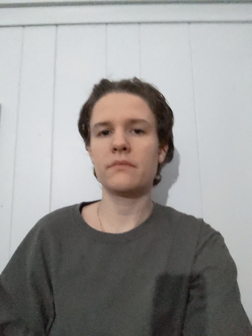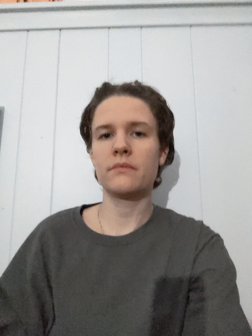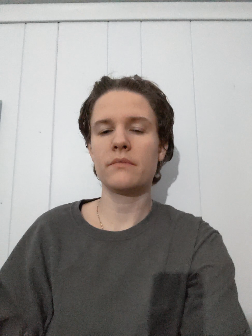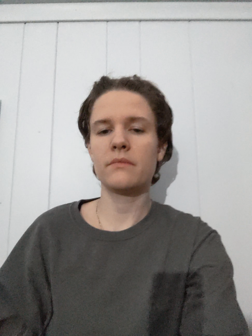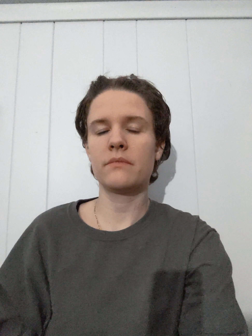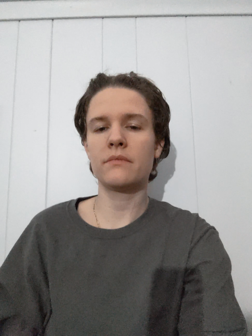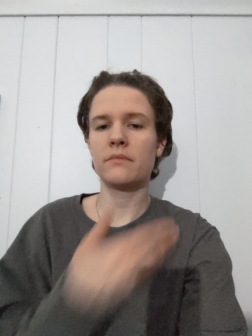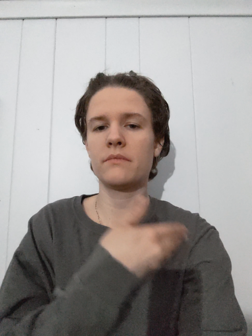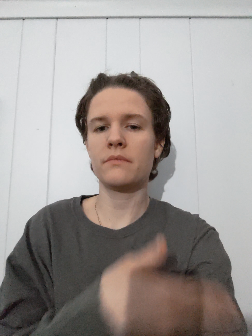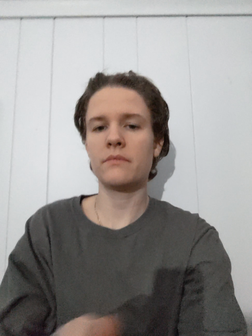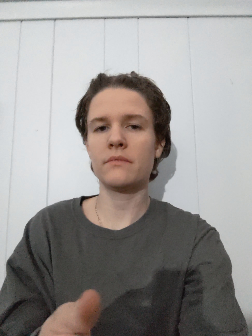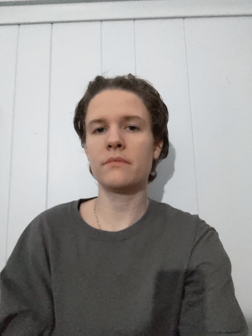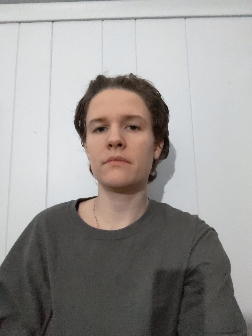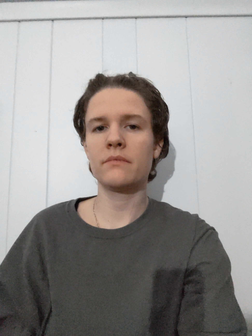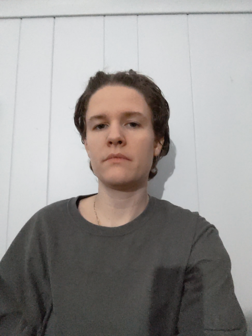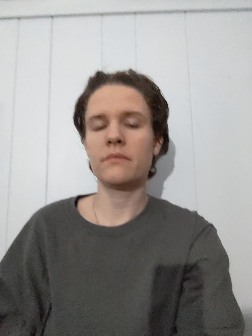arm